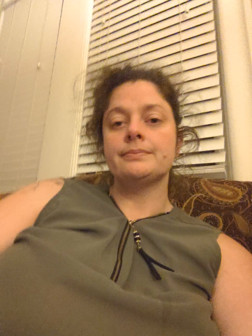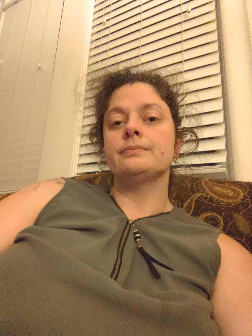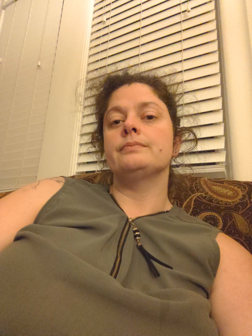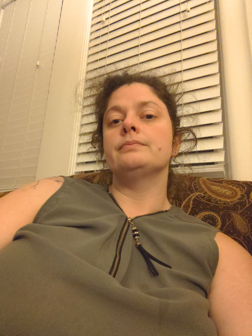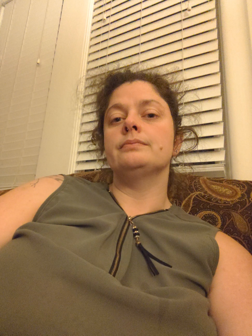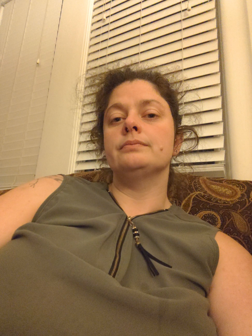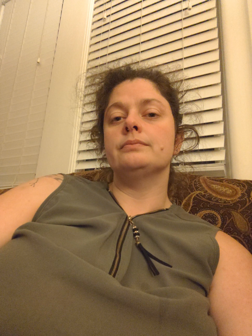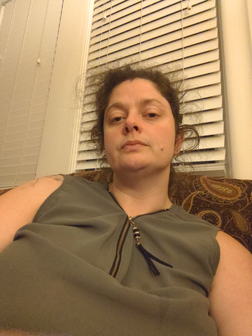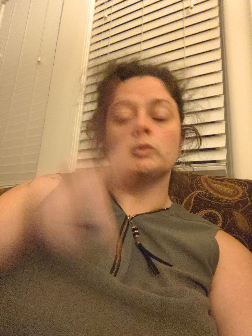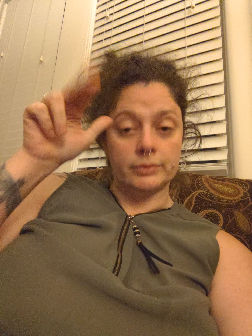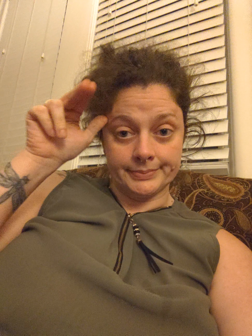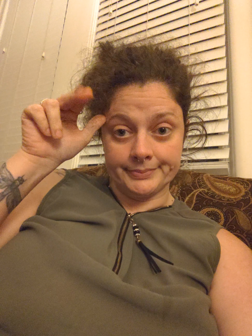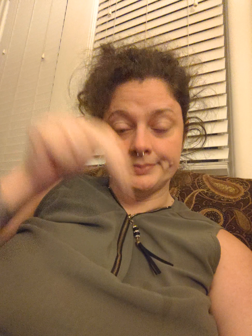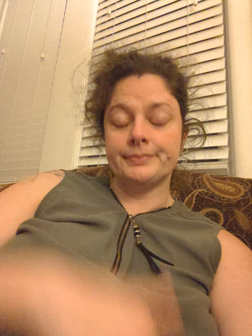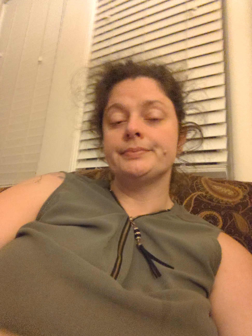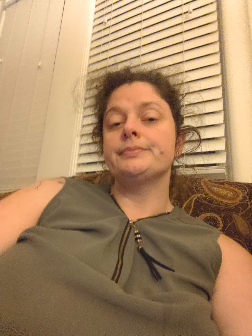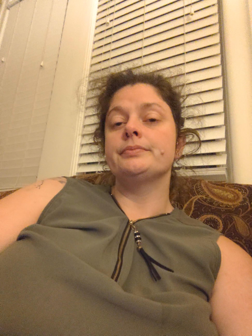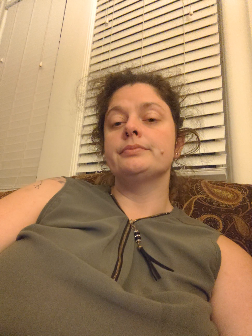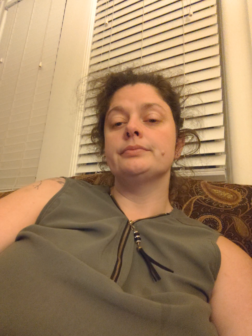horse